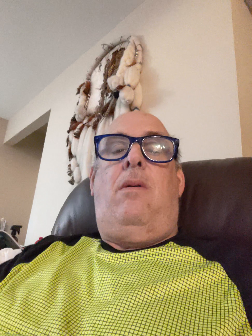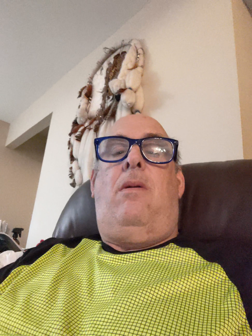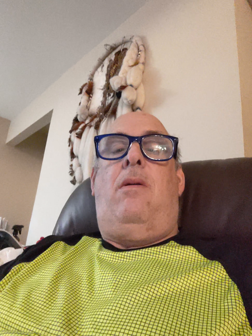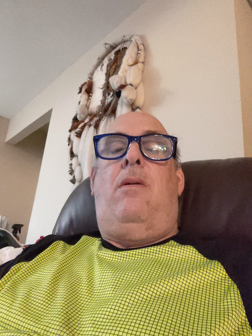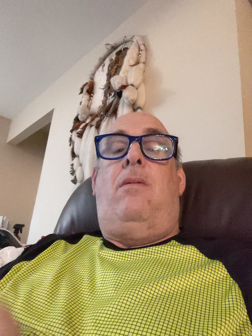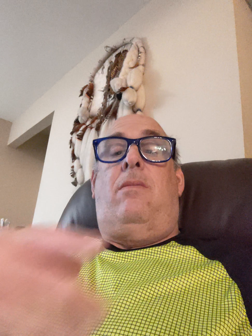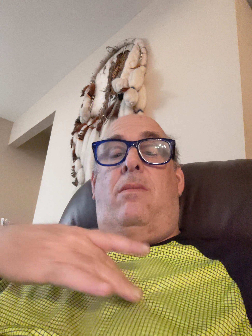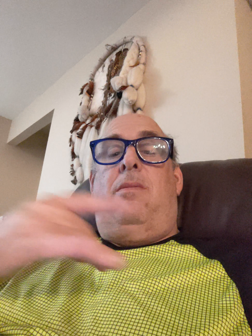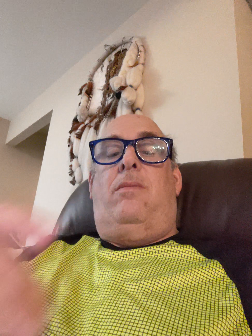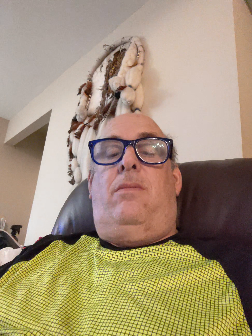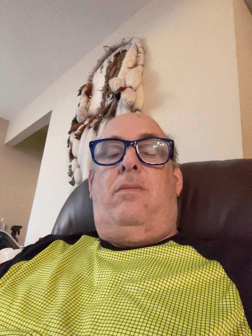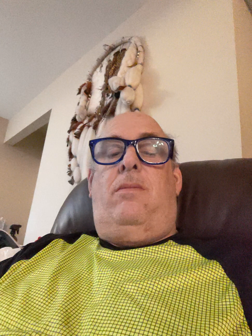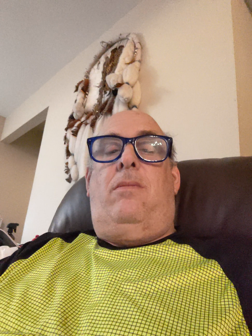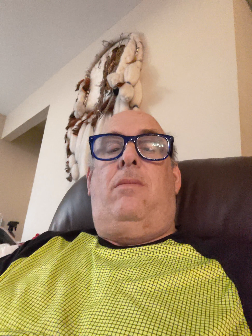like